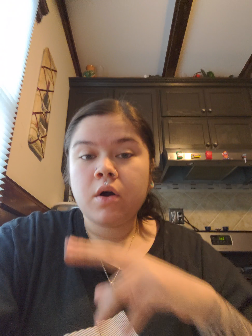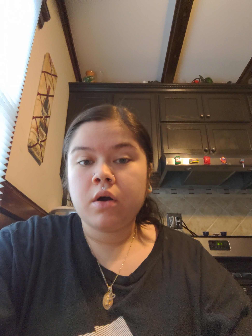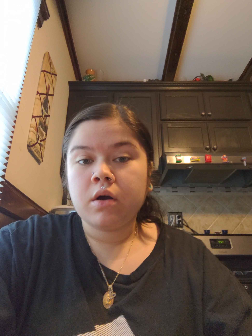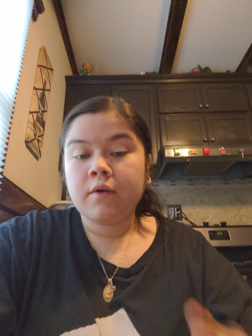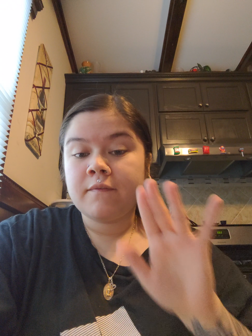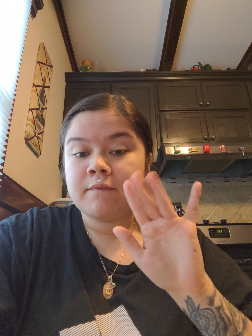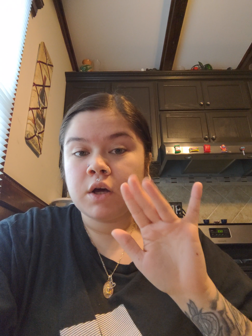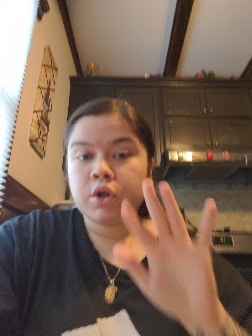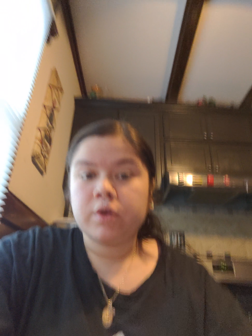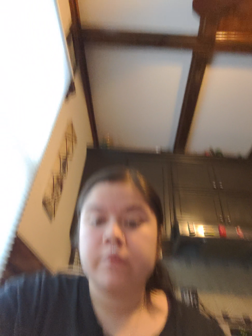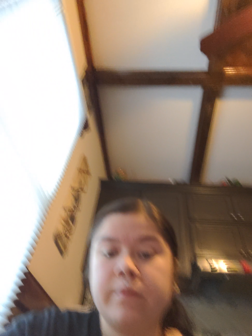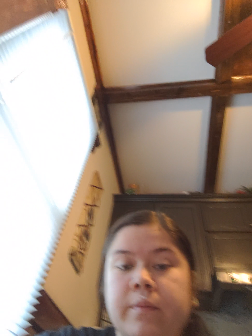finger